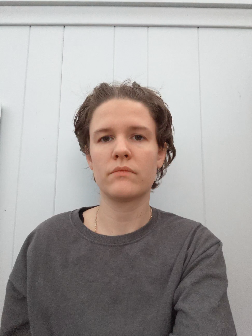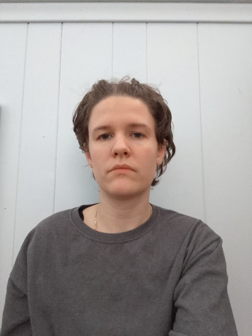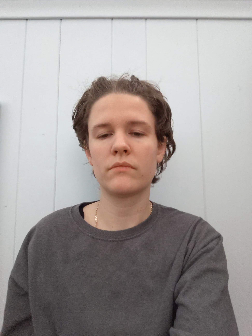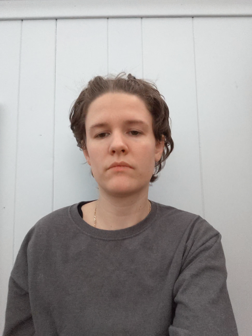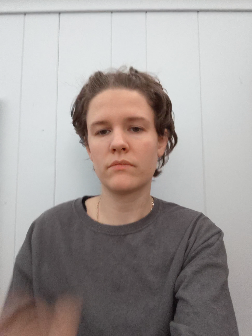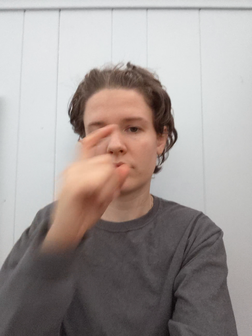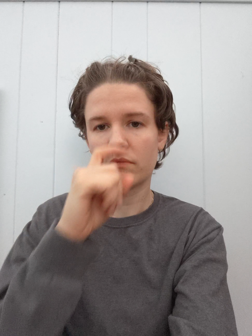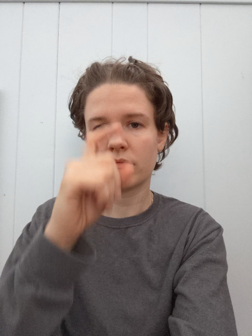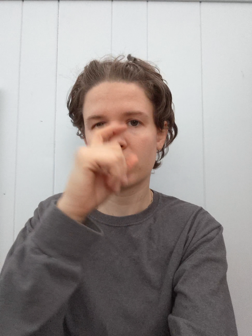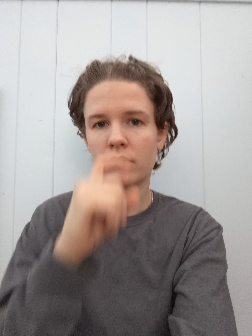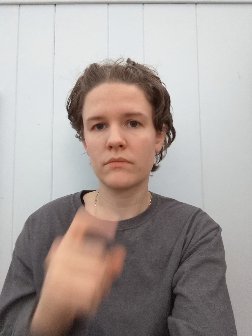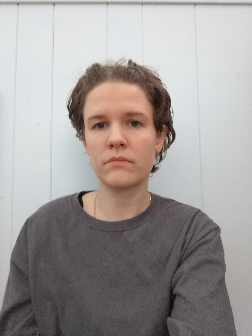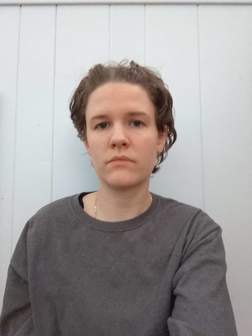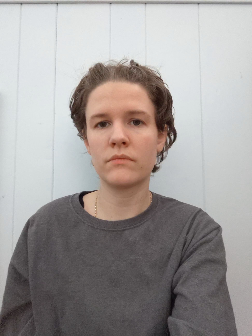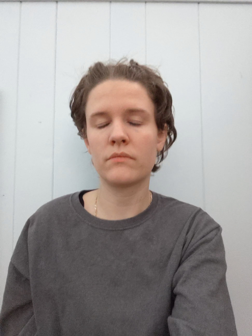doll